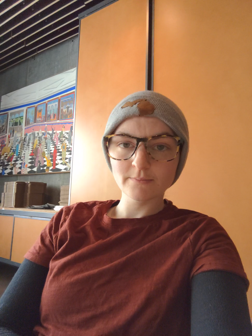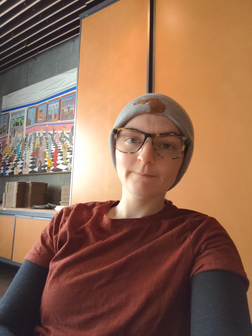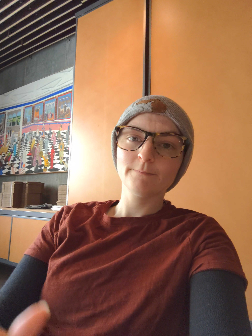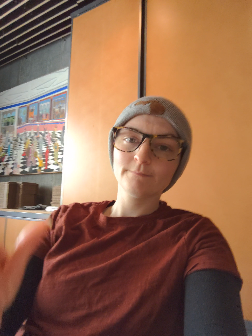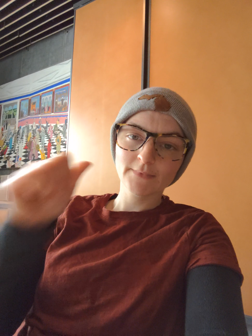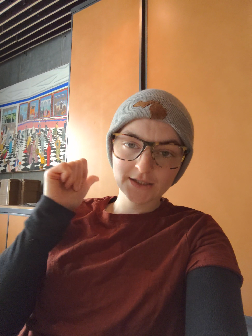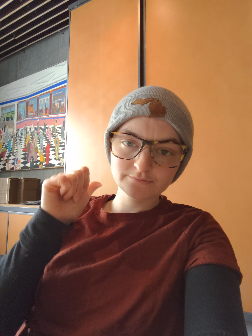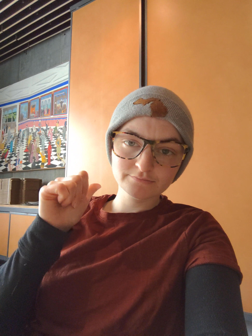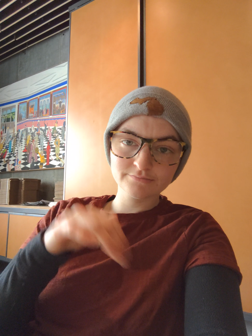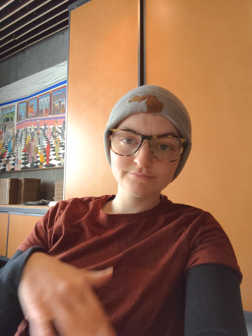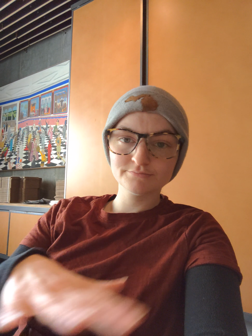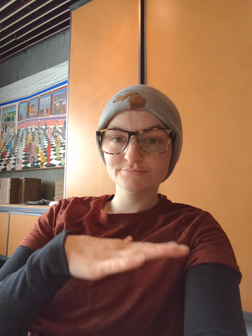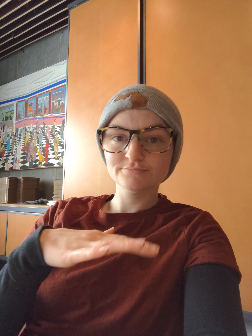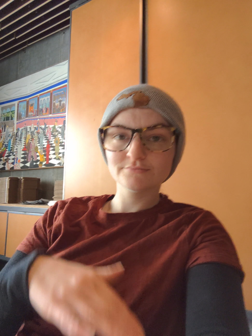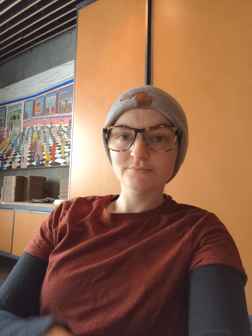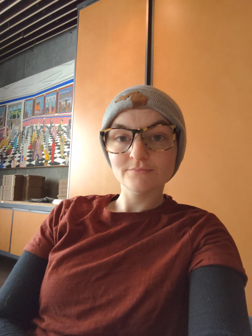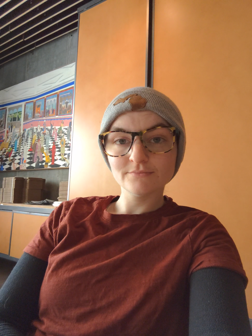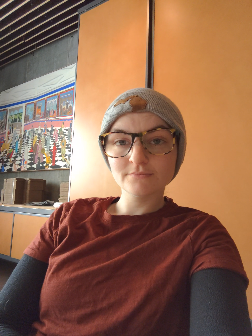backyard